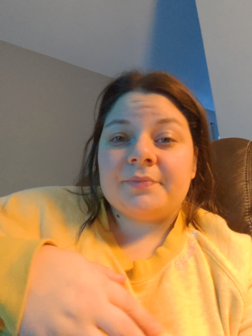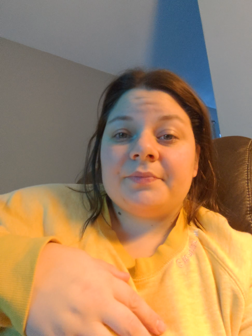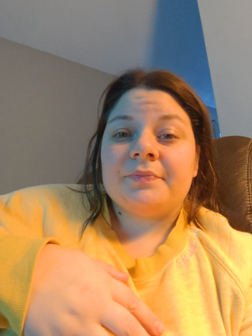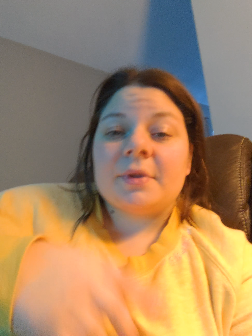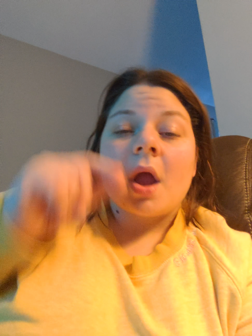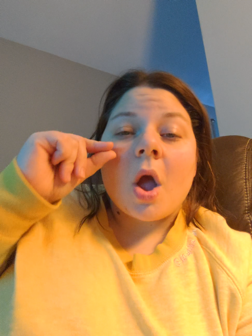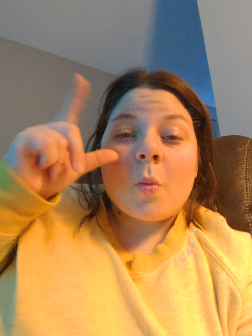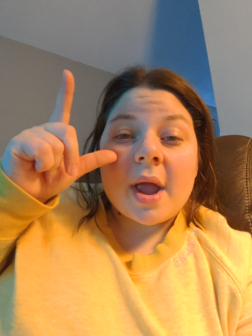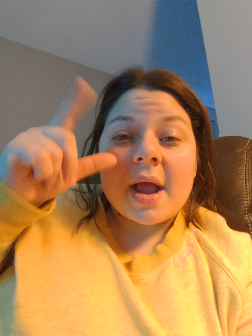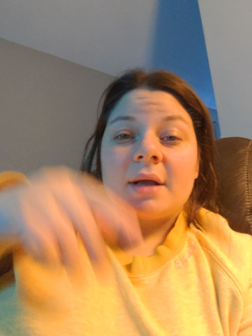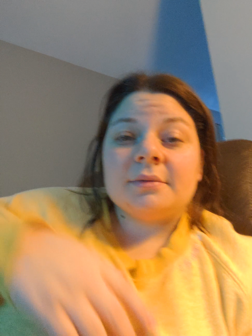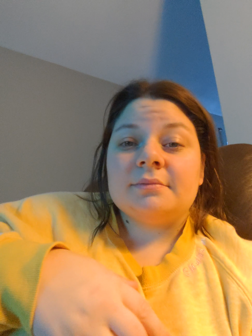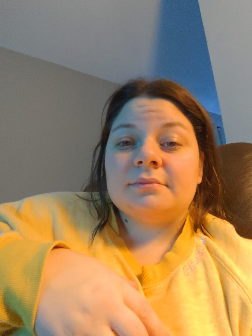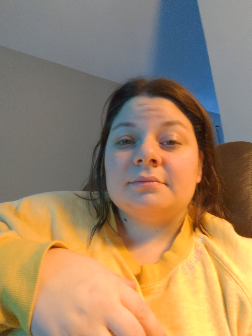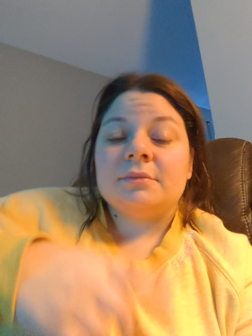awake